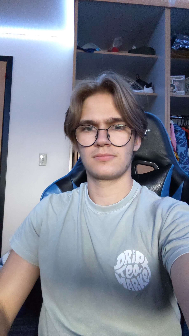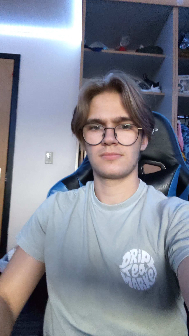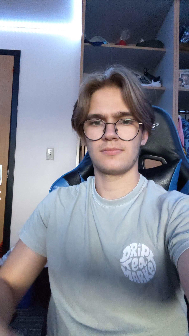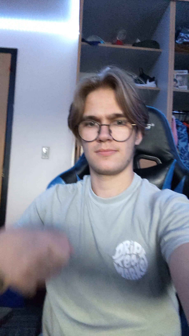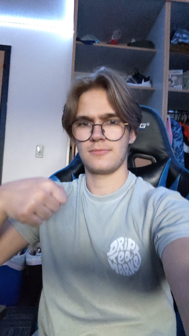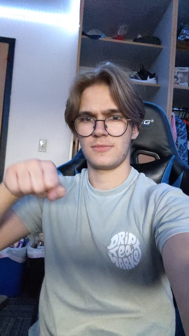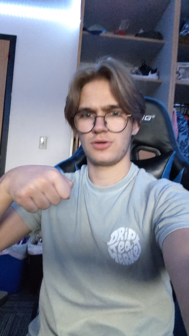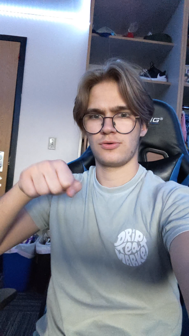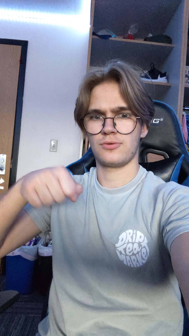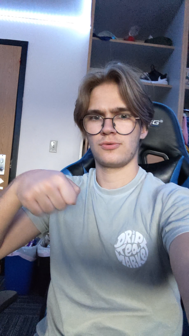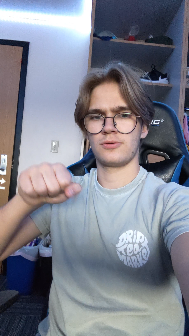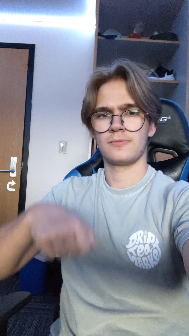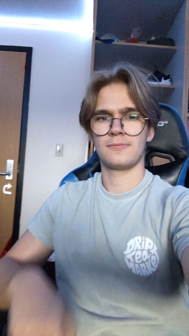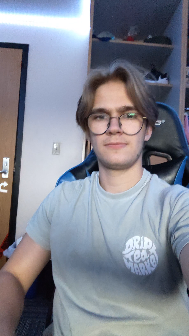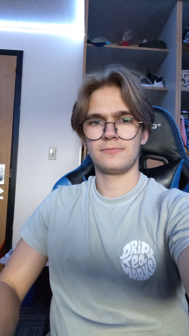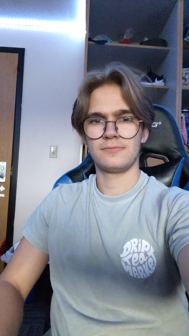motorcycle